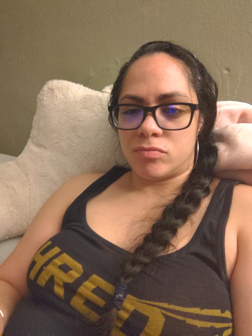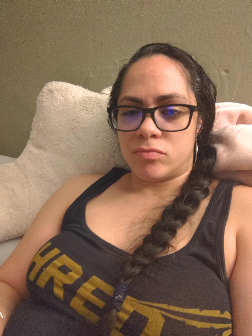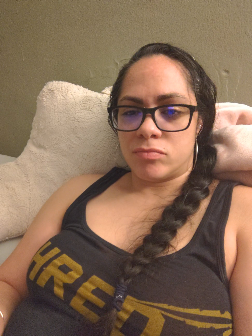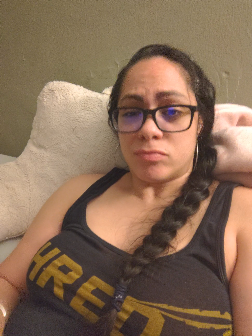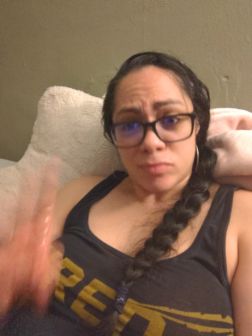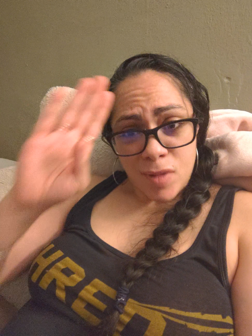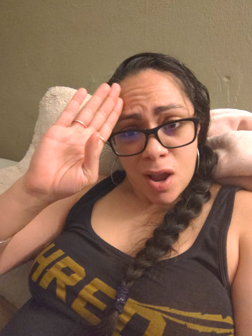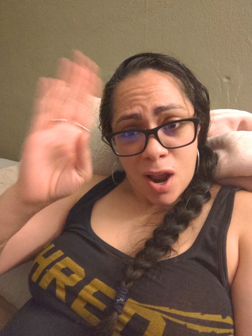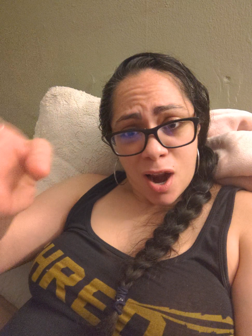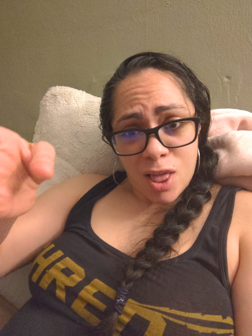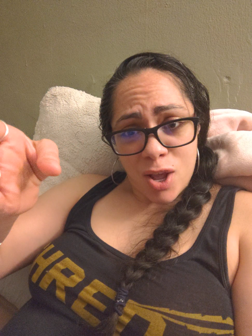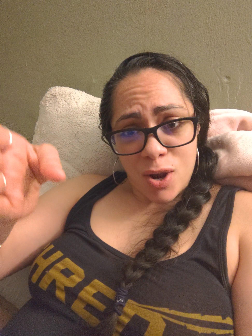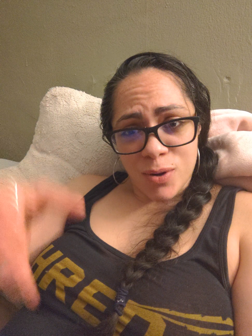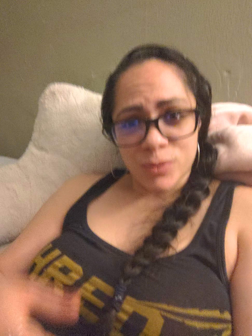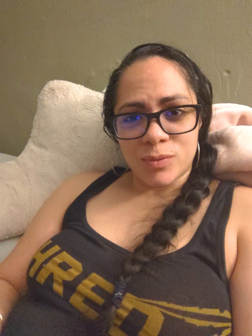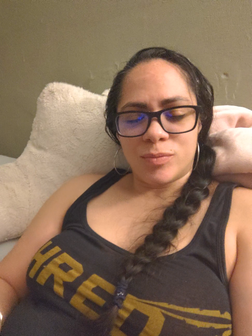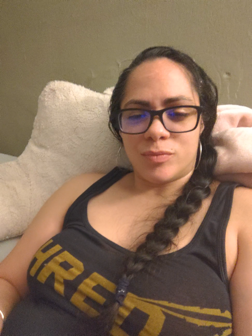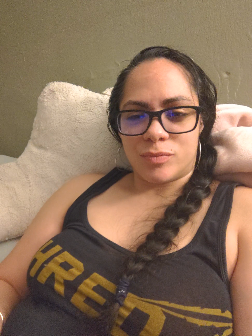hello